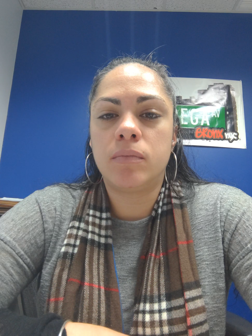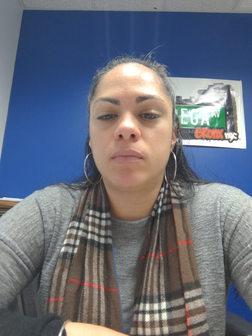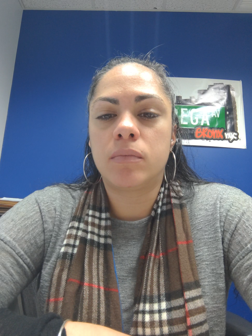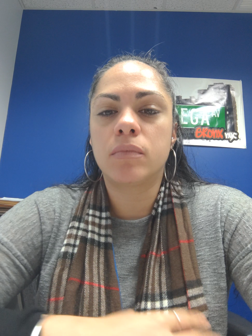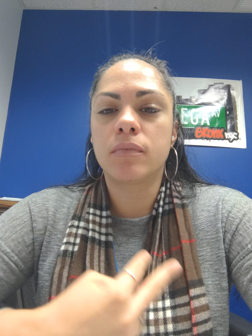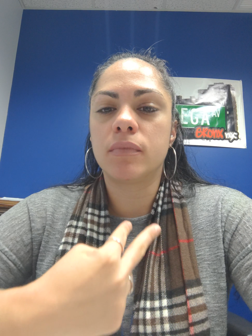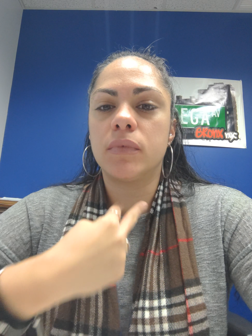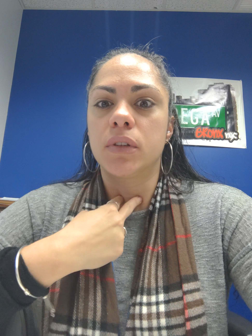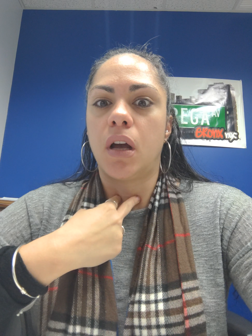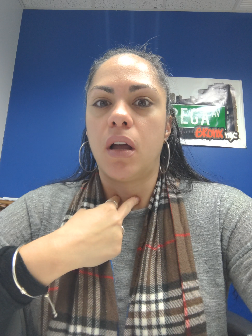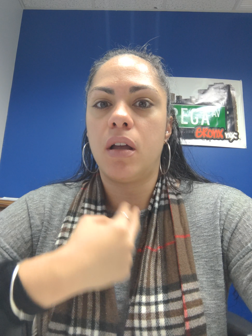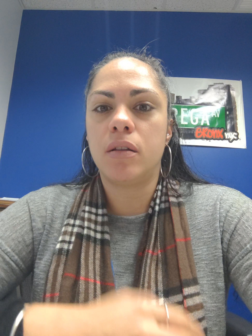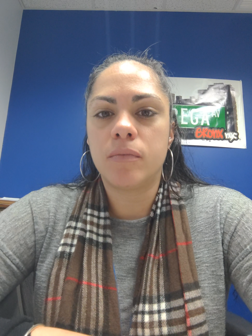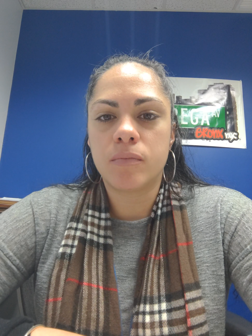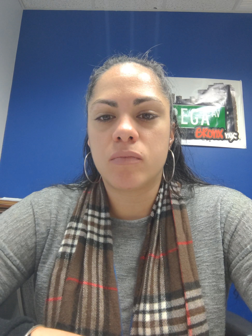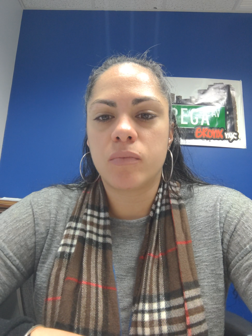stuck